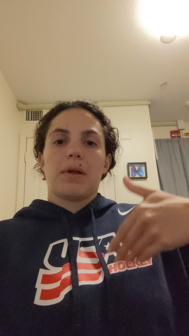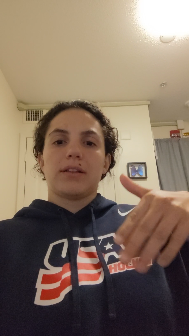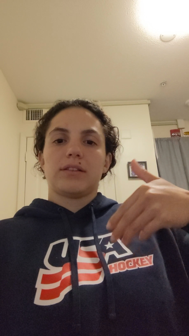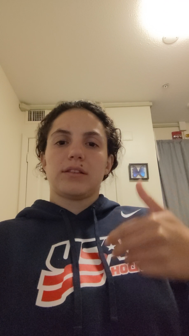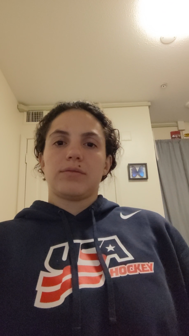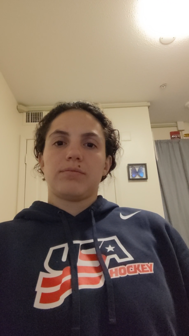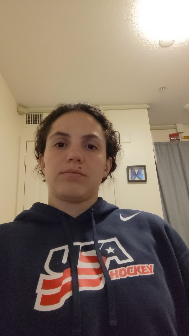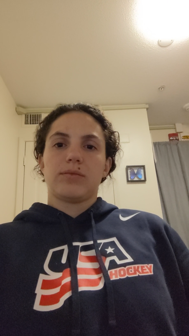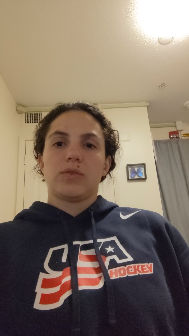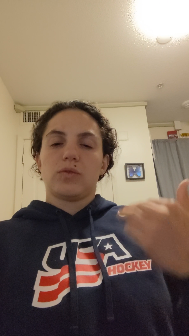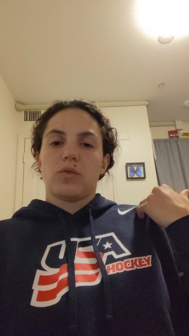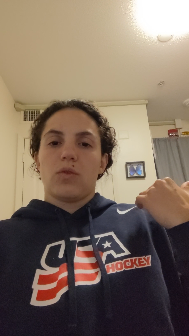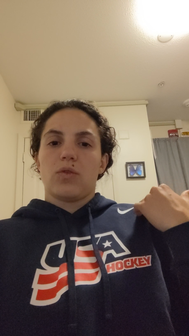shoulder